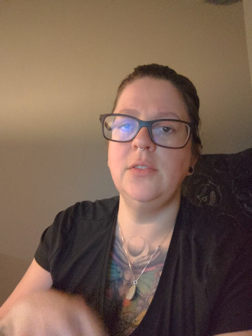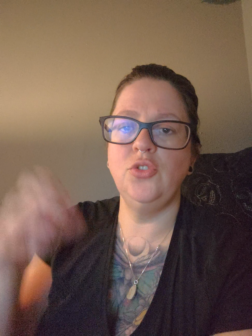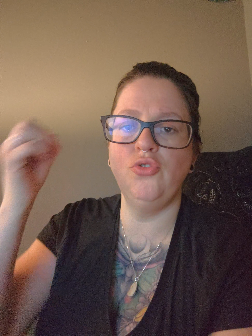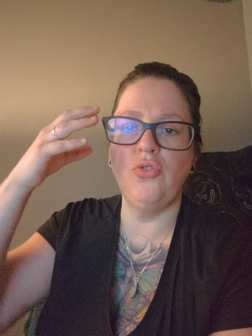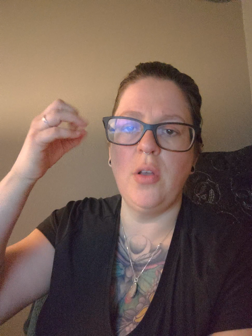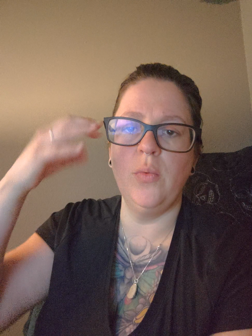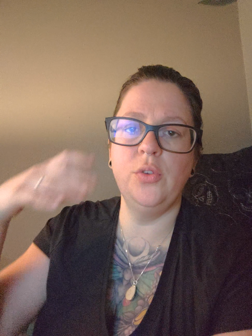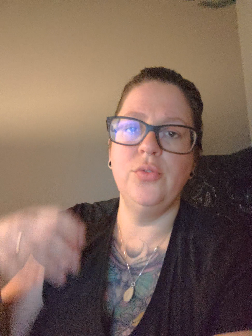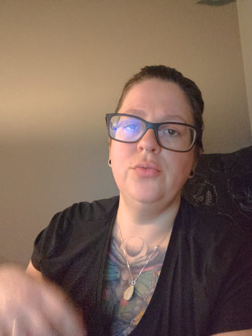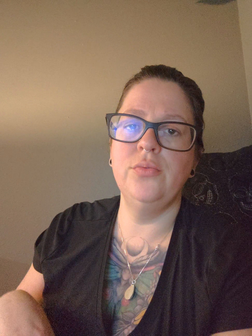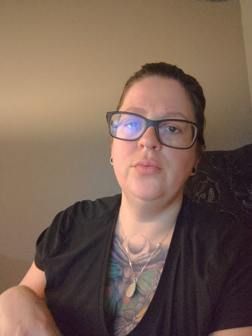shower